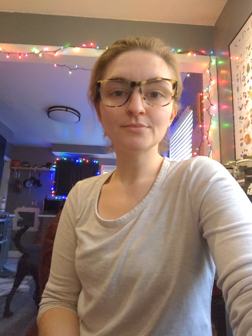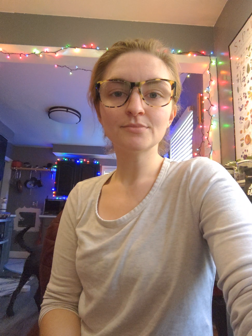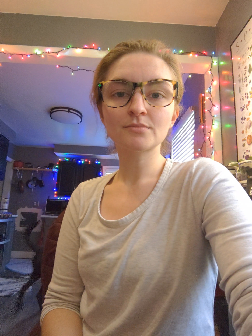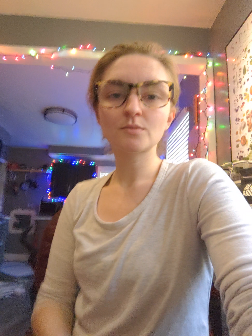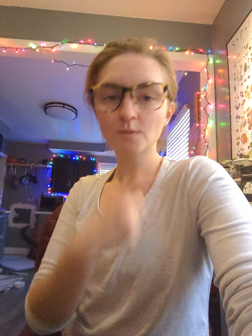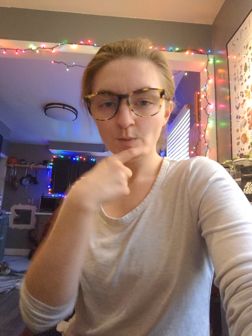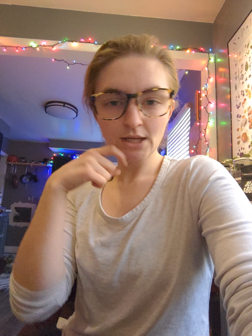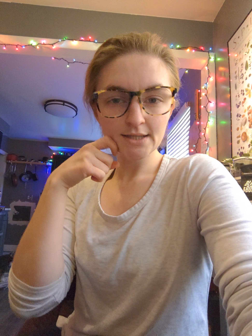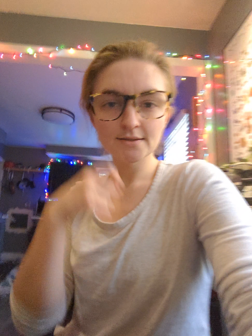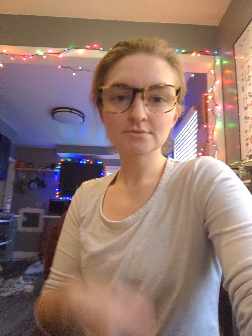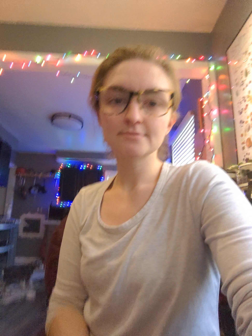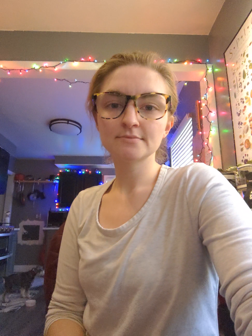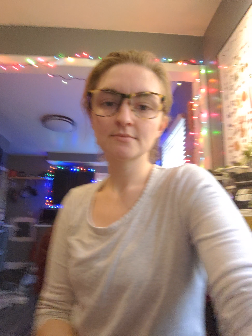dry